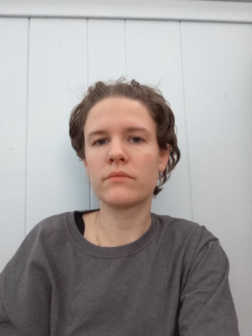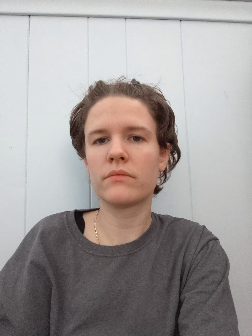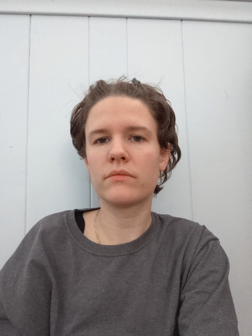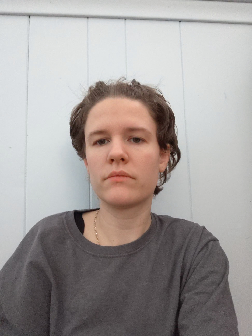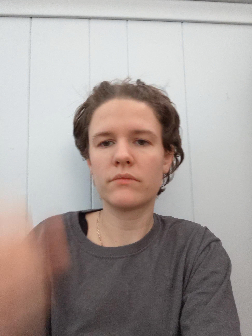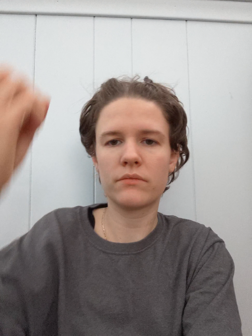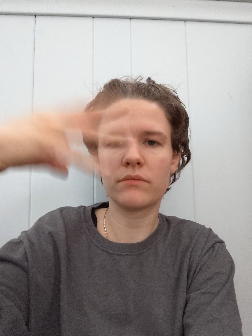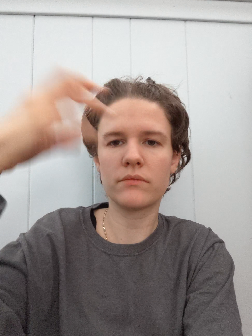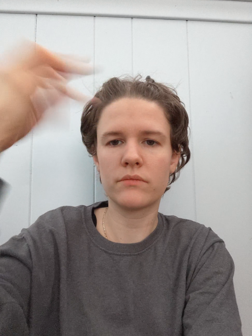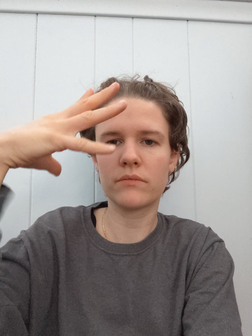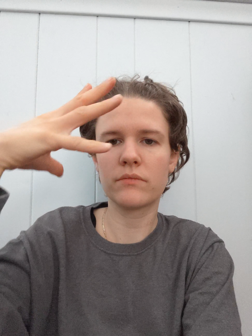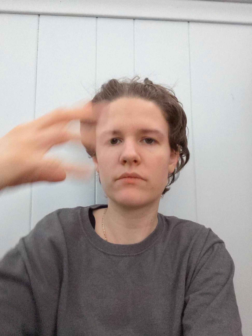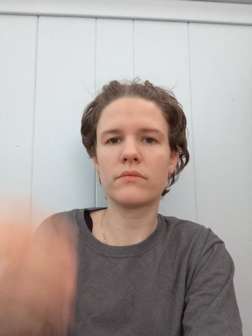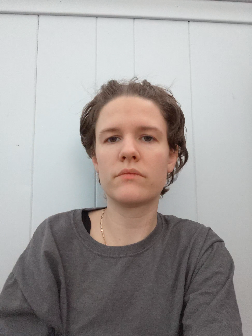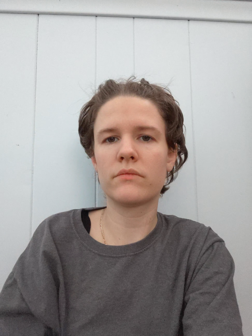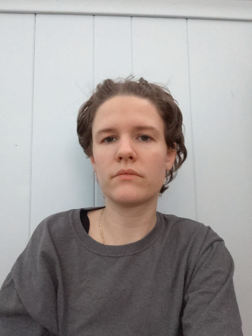shower